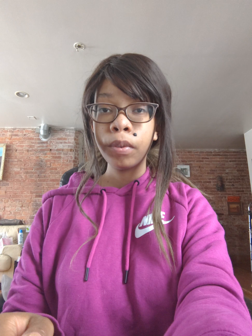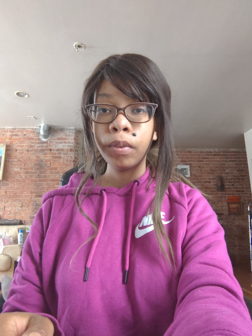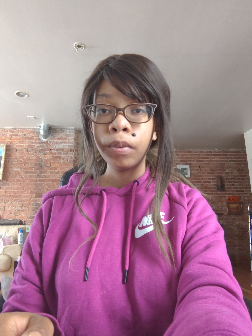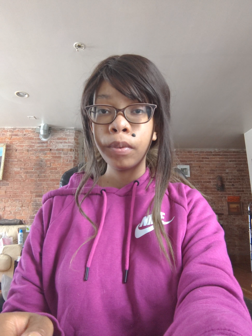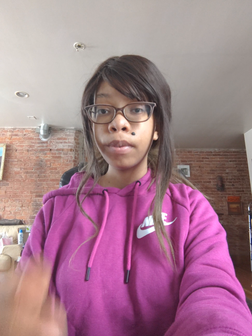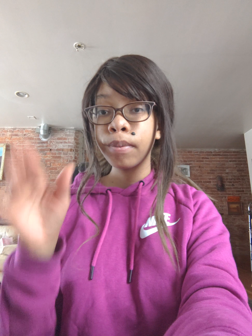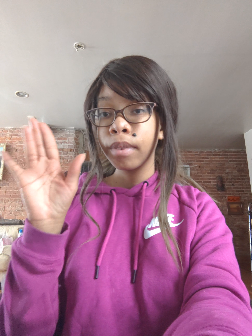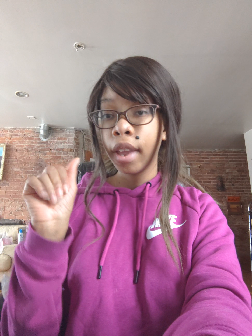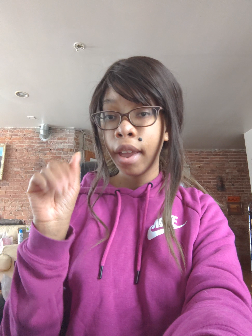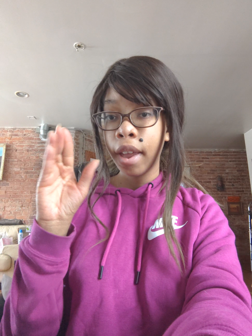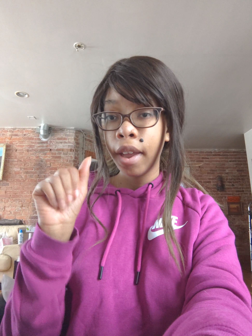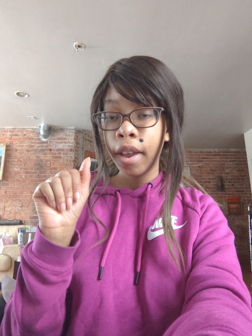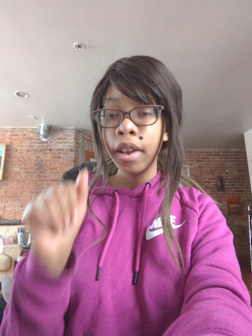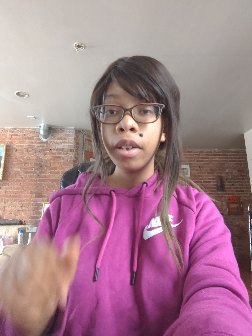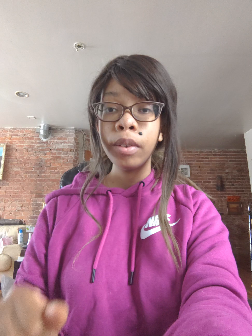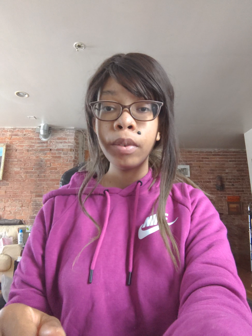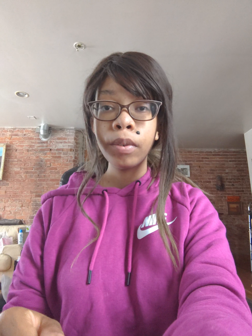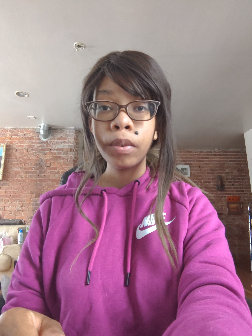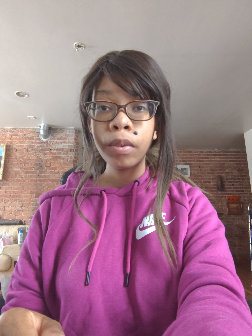bye